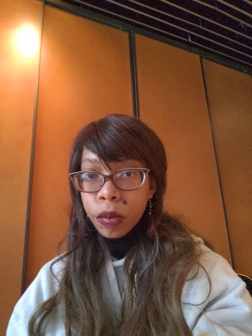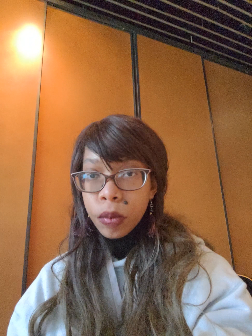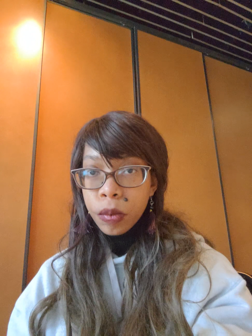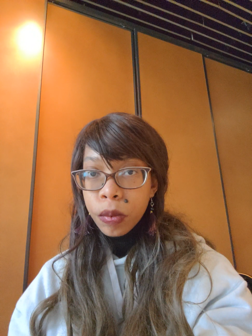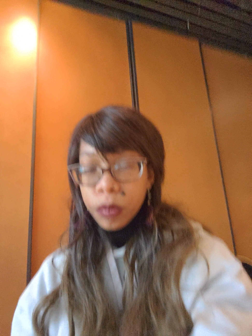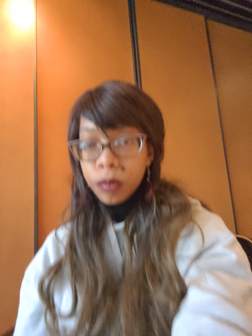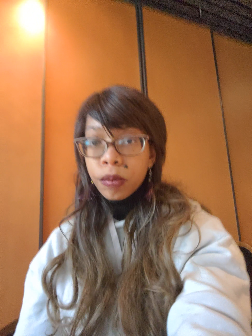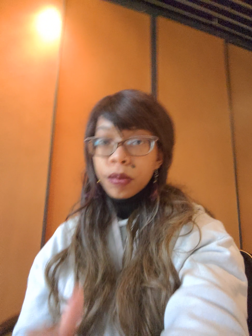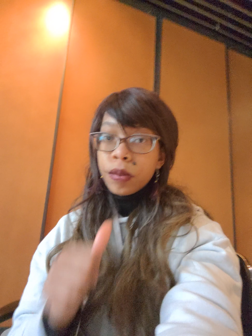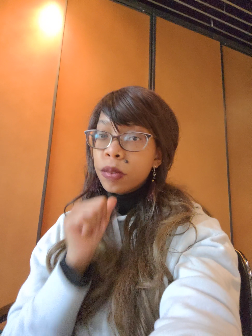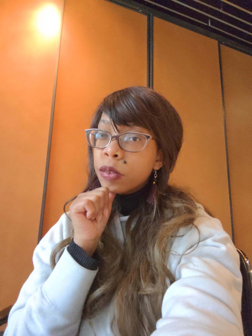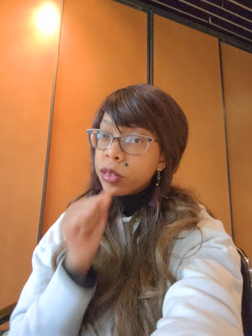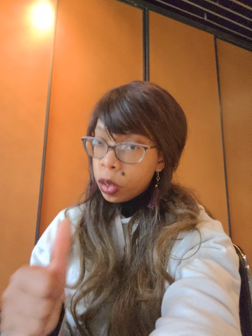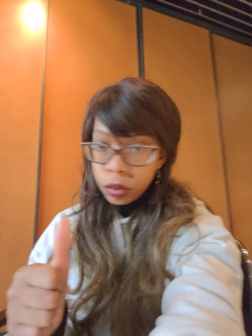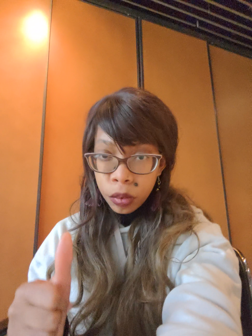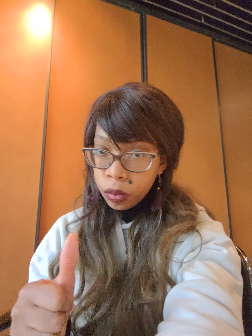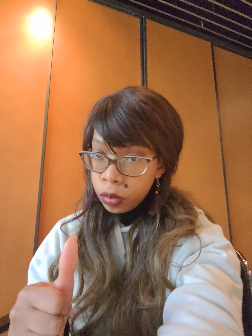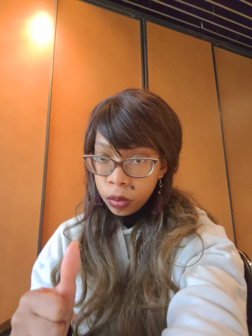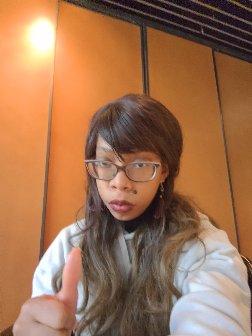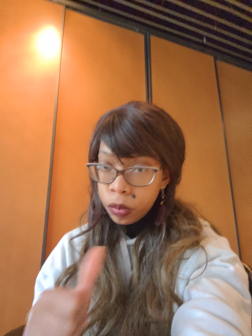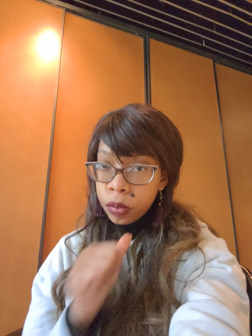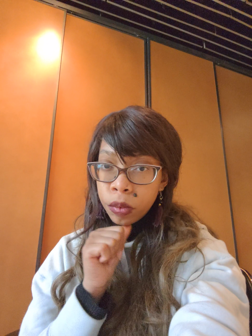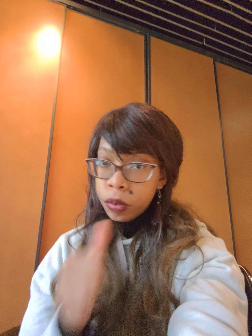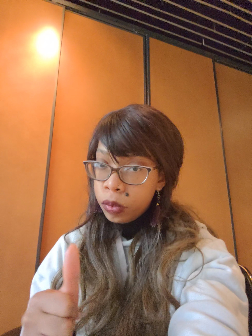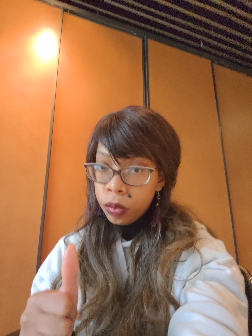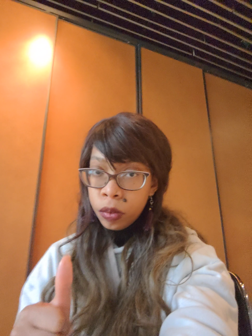not